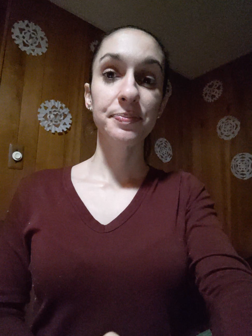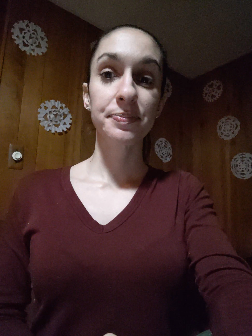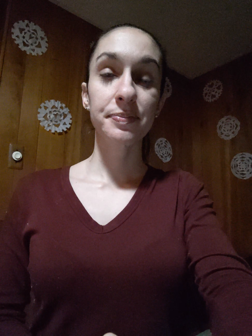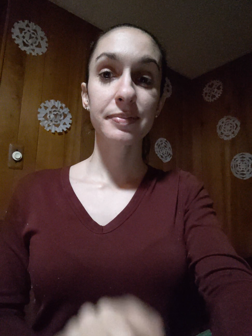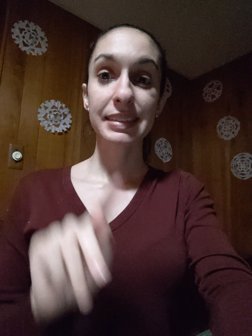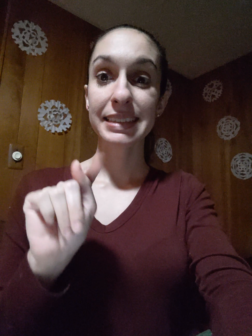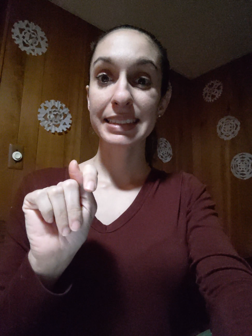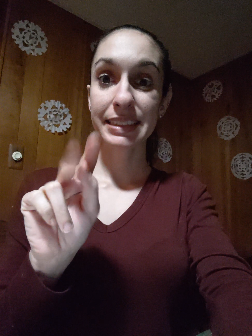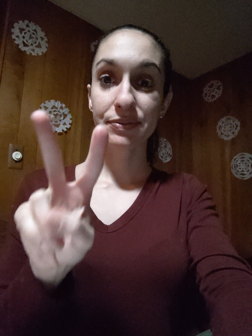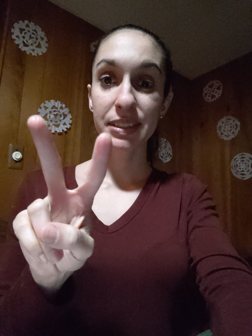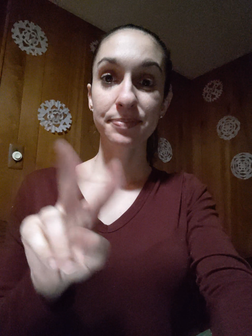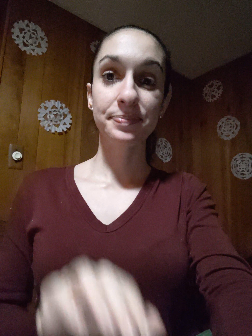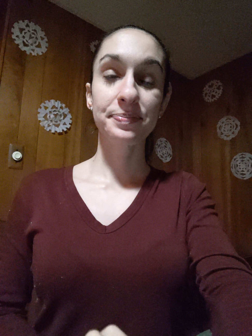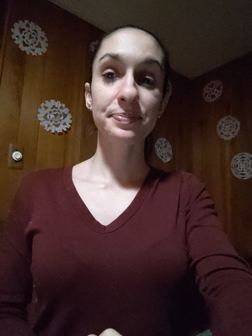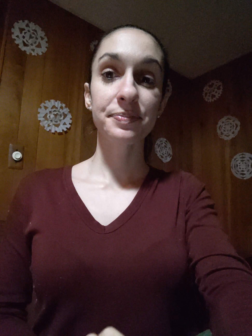TV